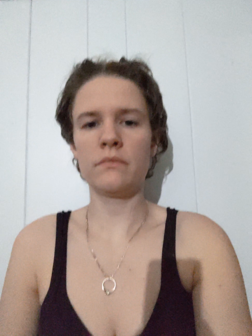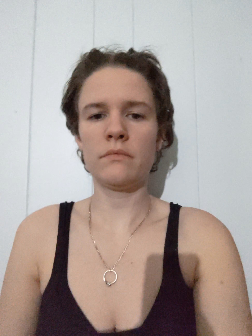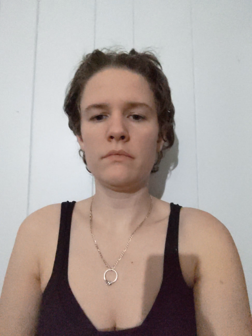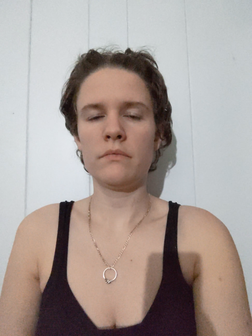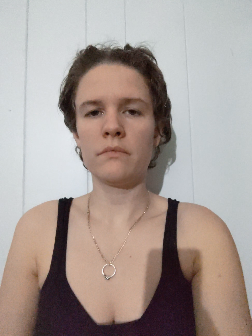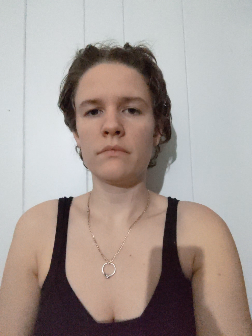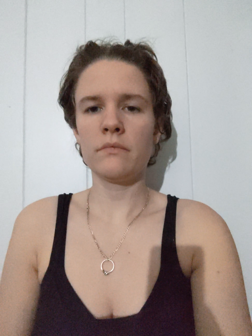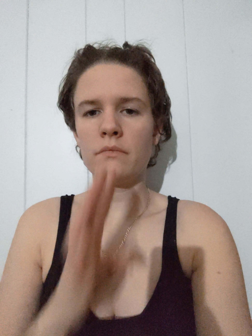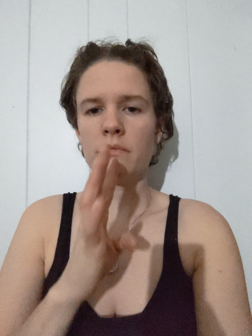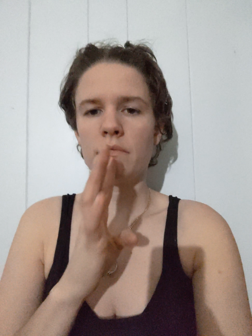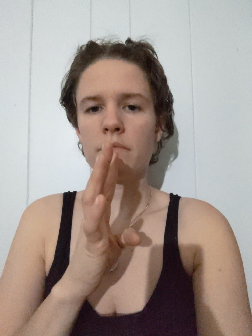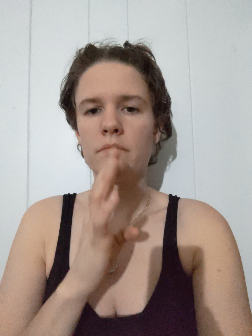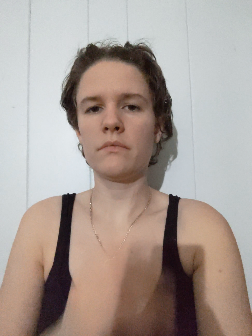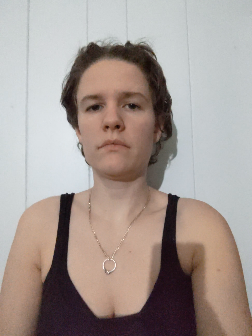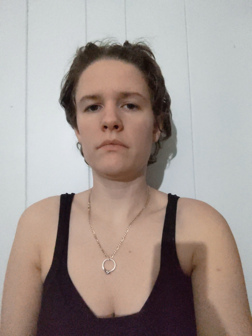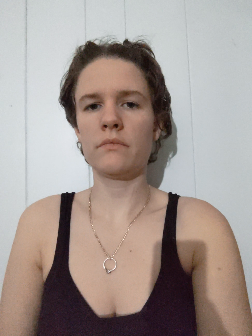talk